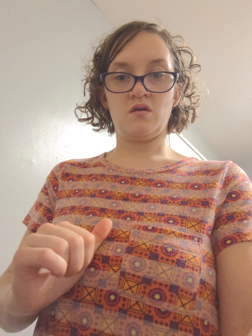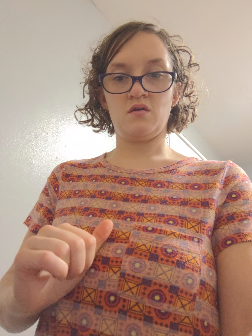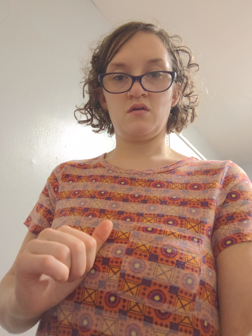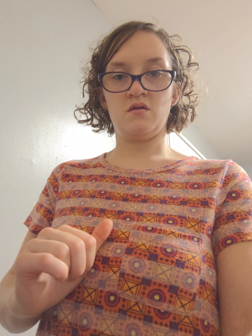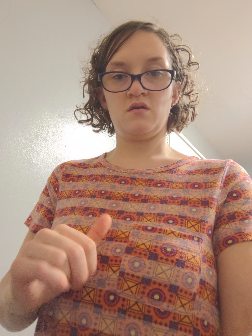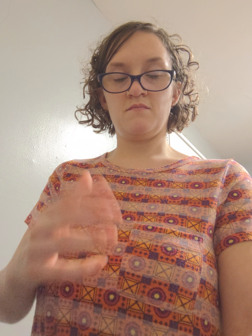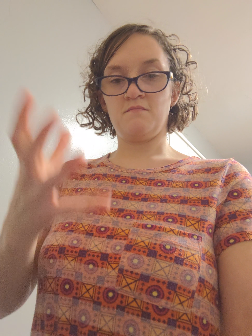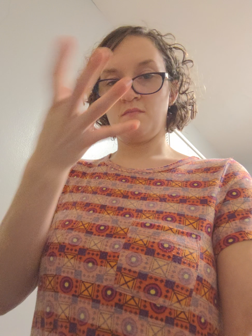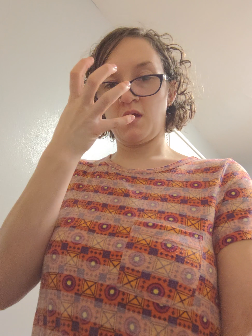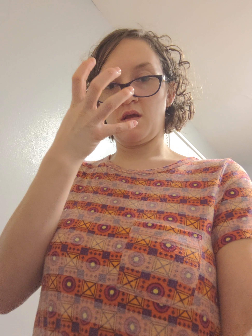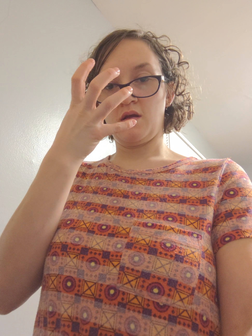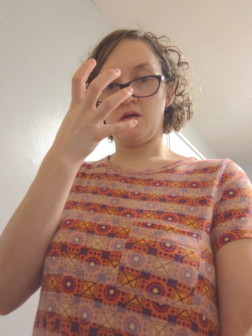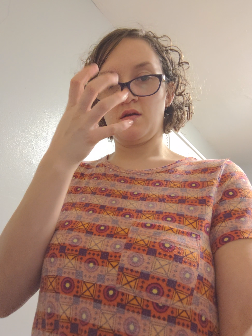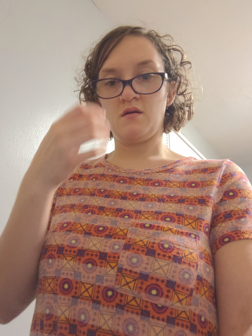mad